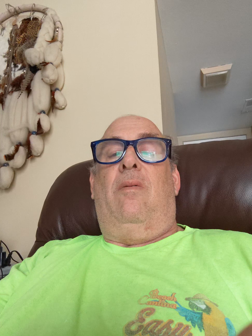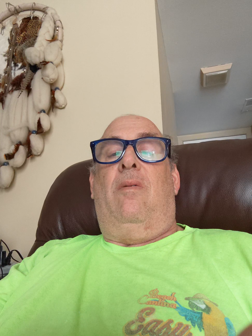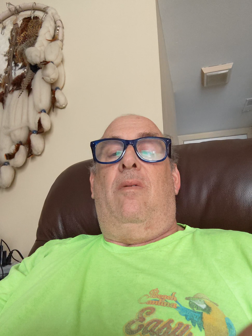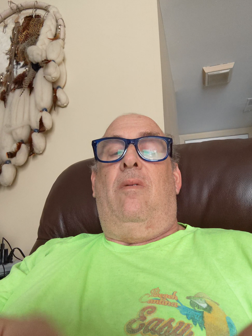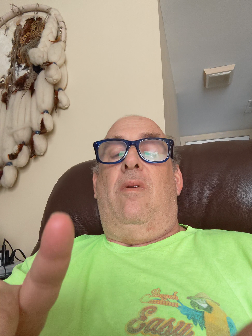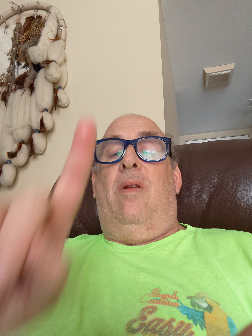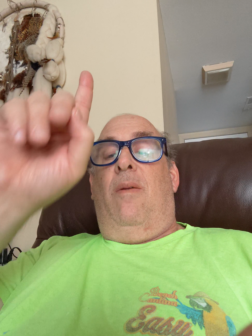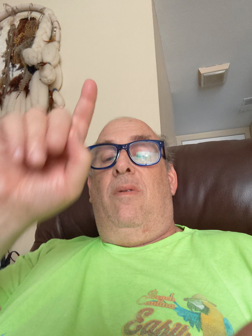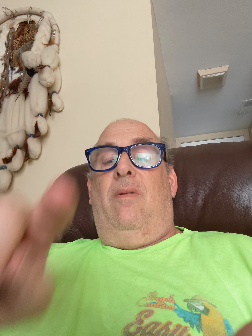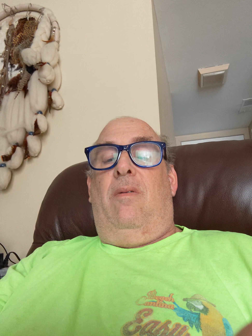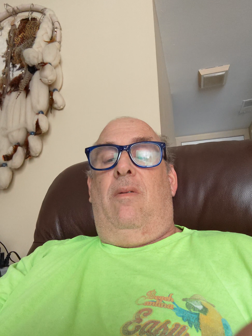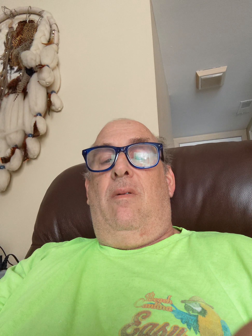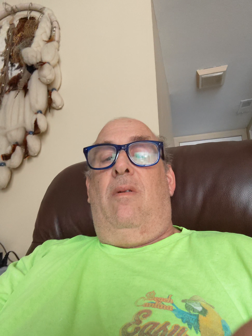up